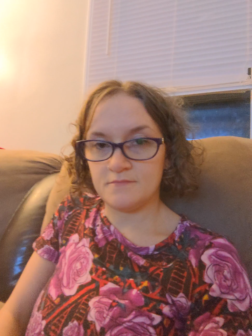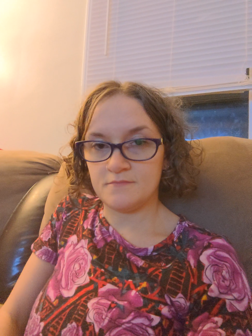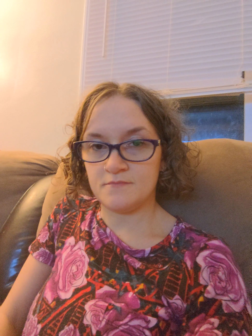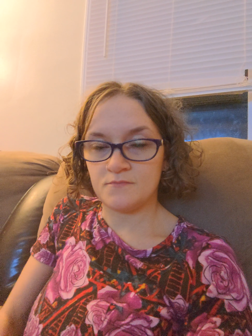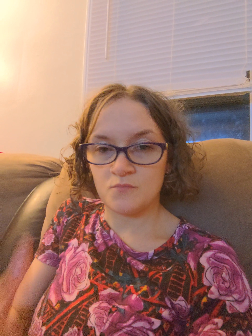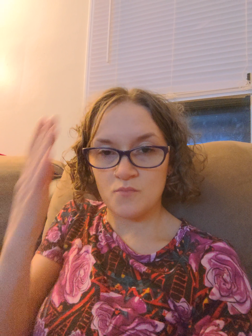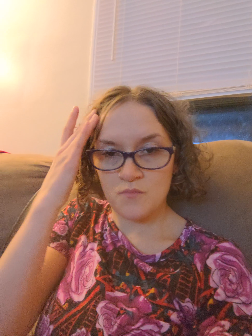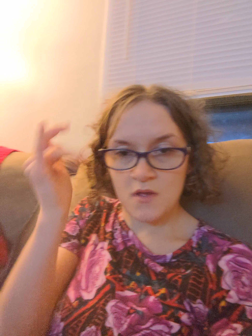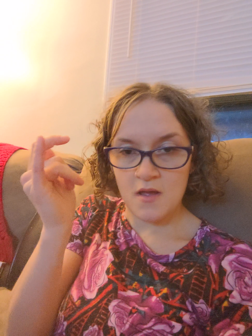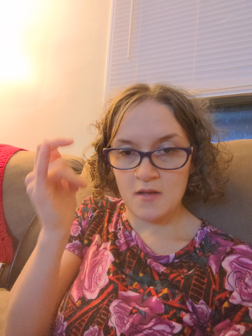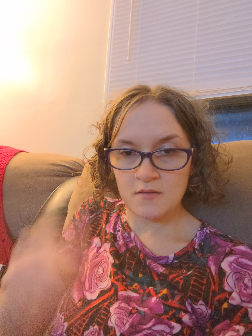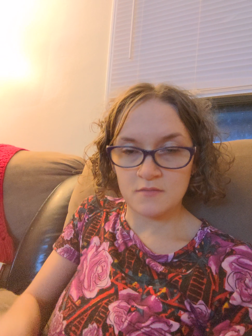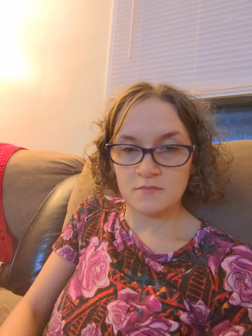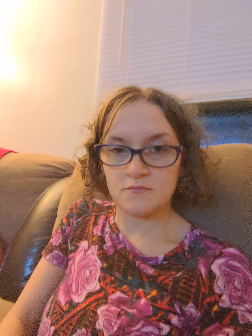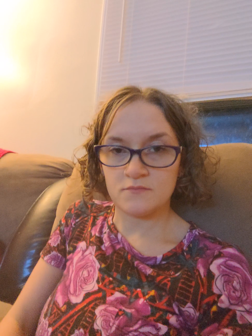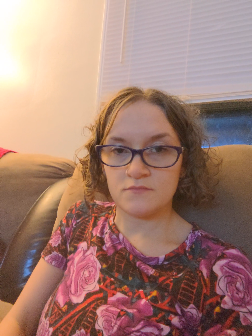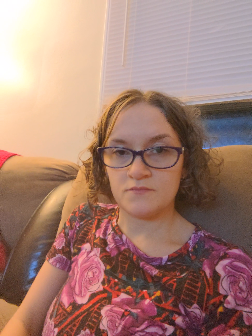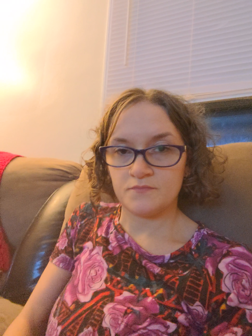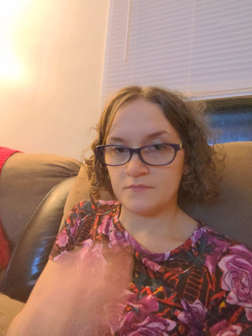why